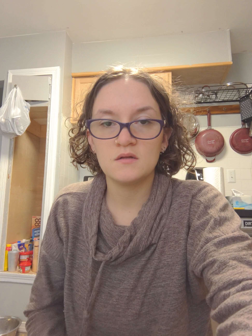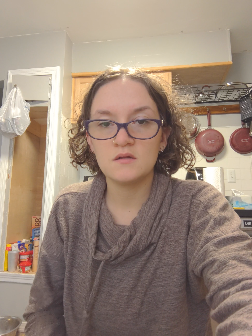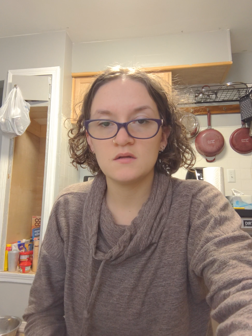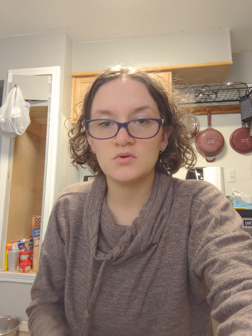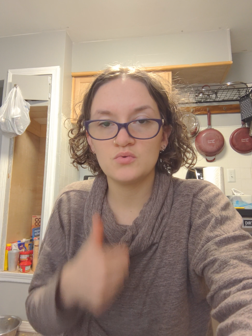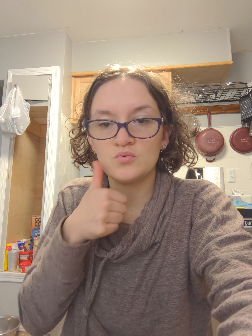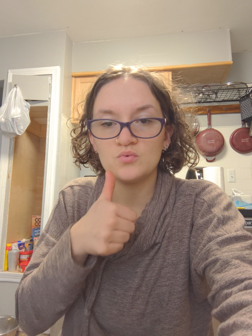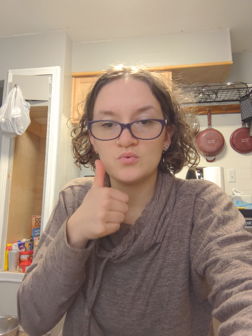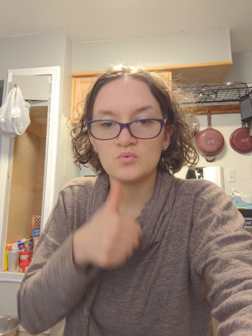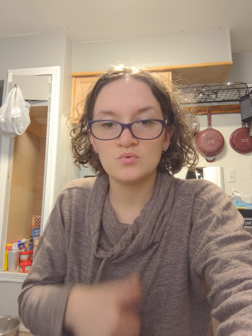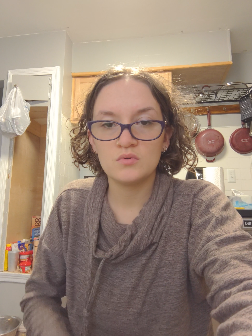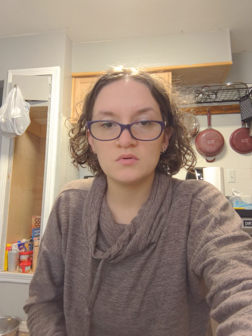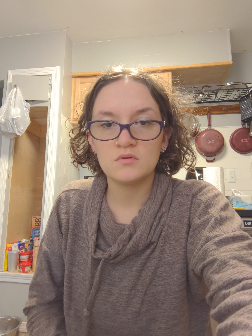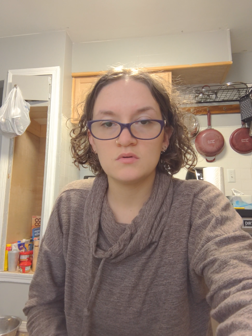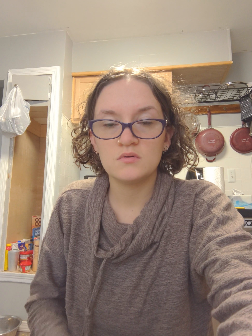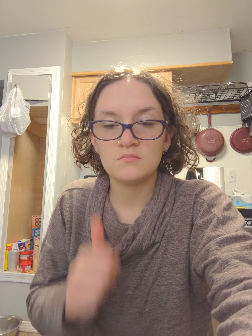girl